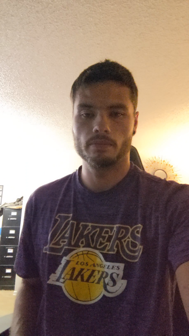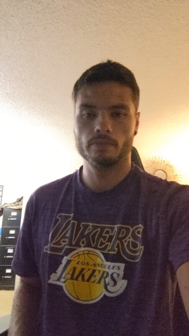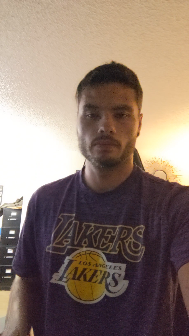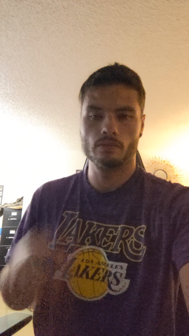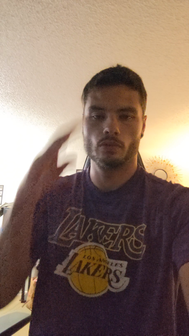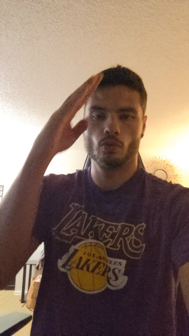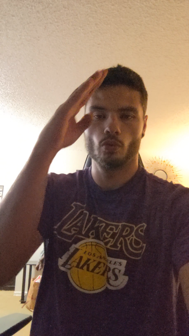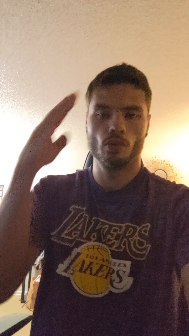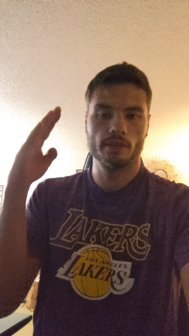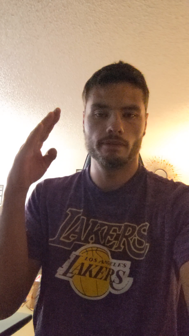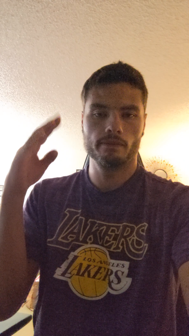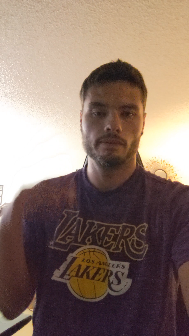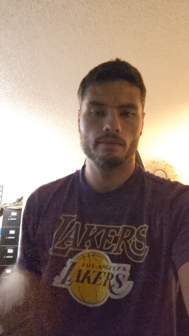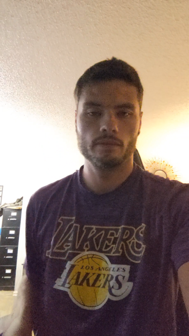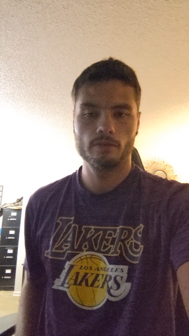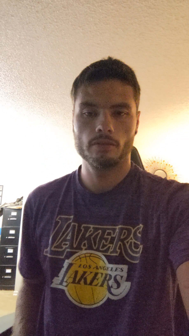roof